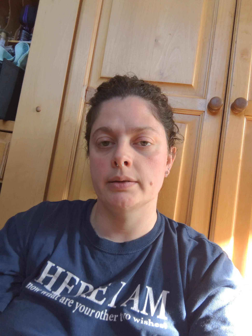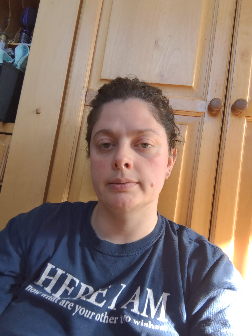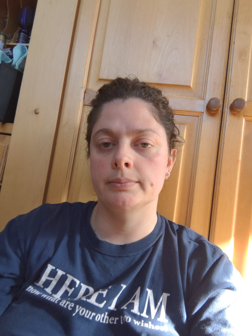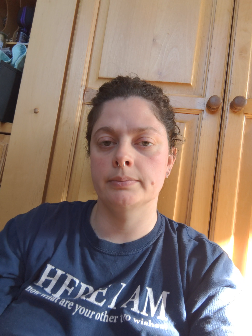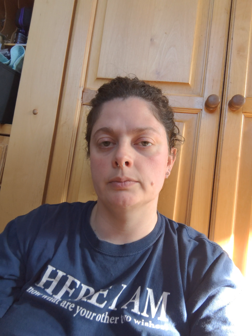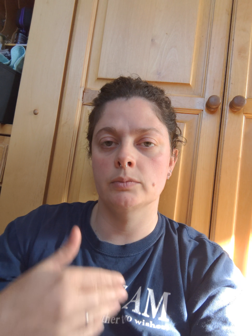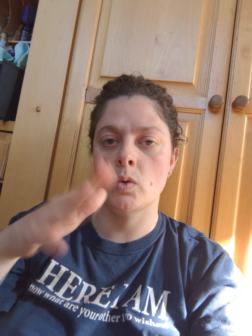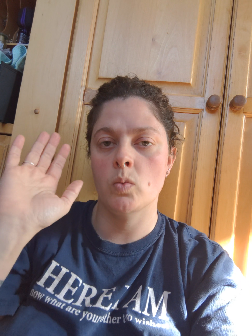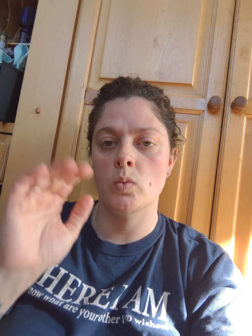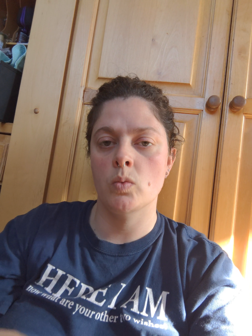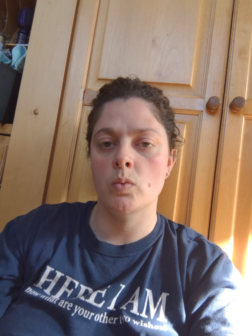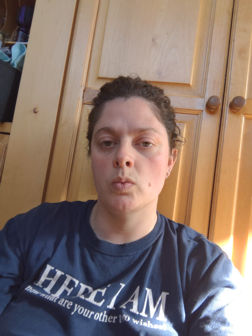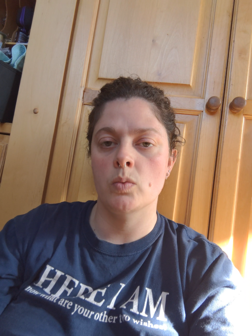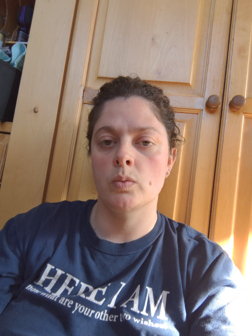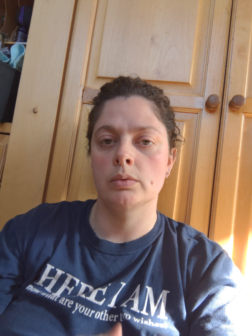go